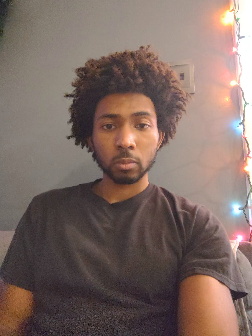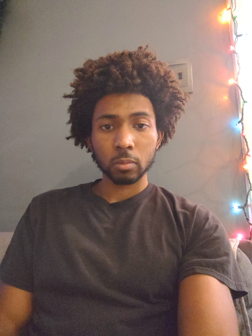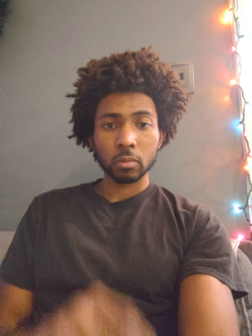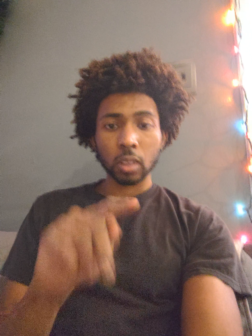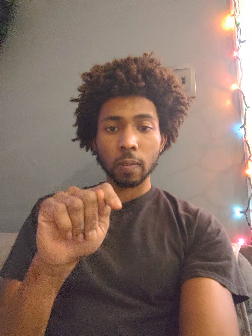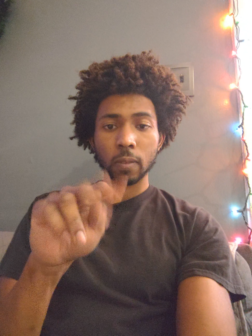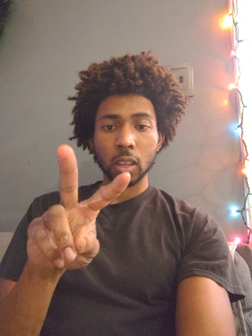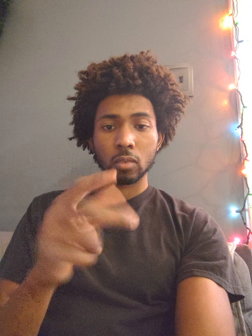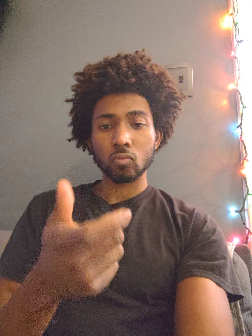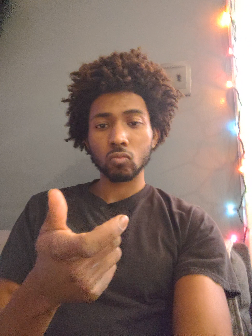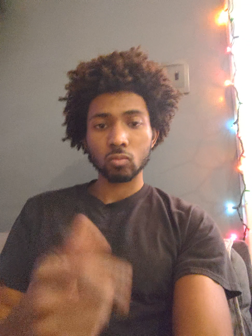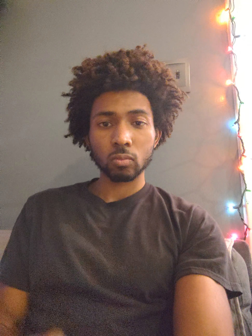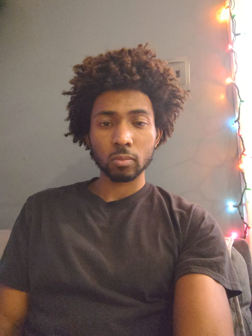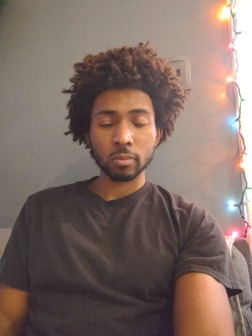TV